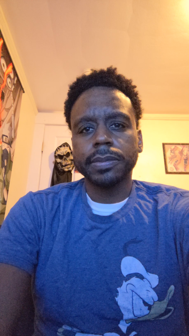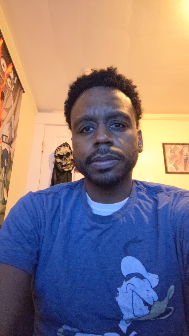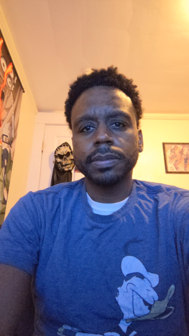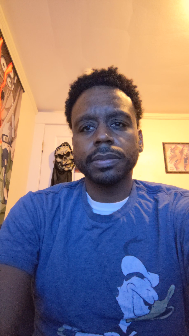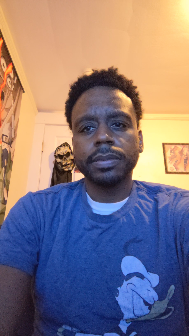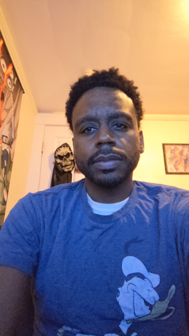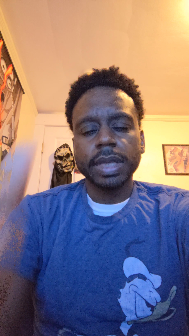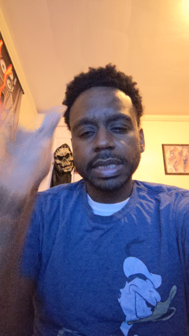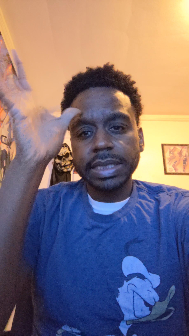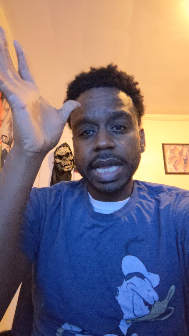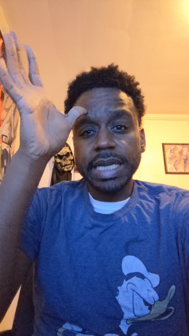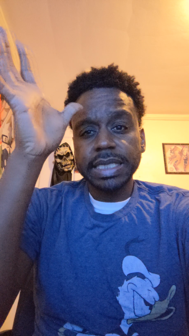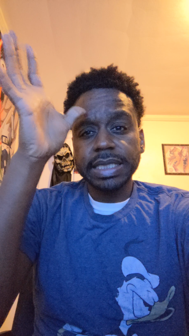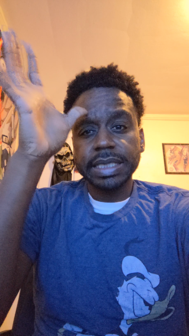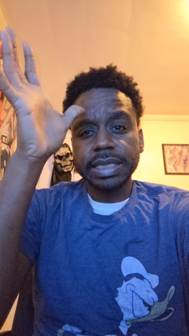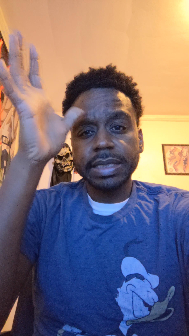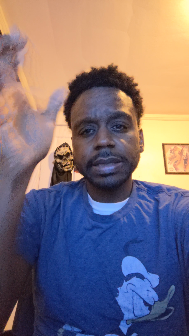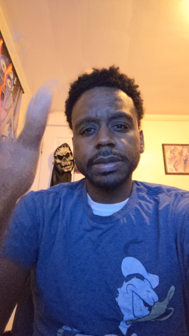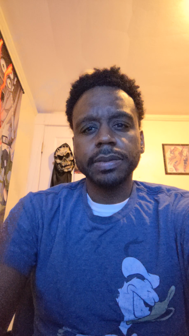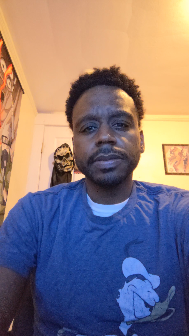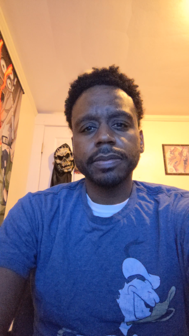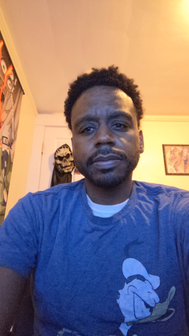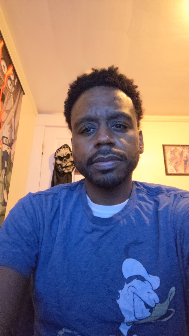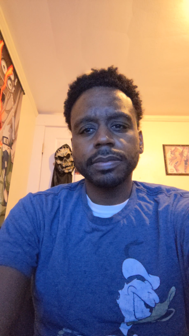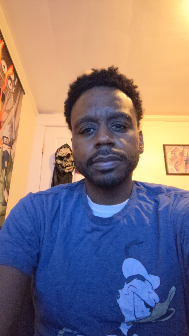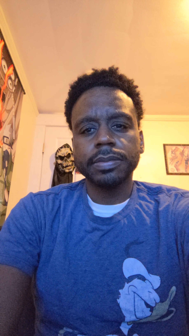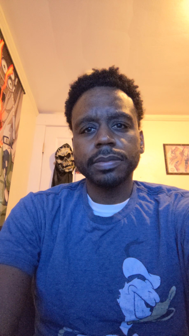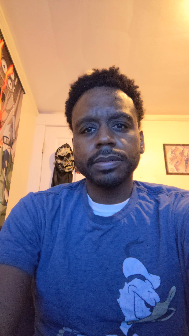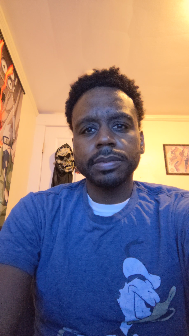daddy